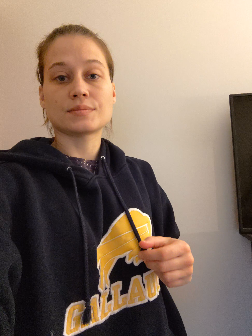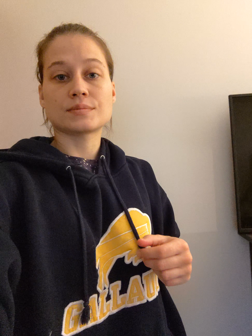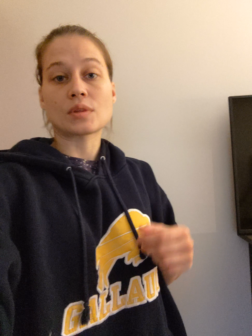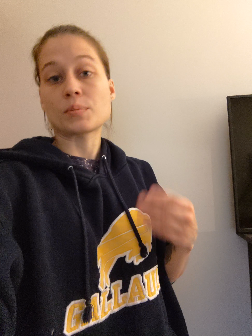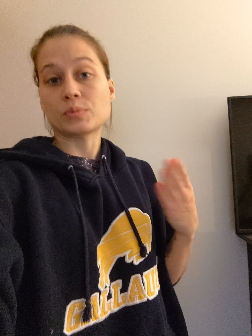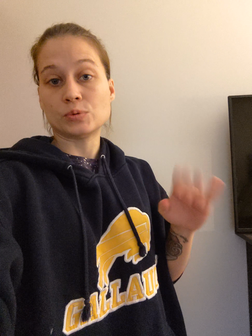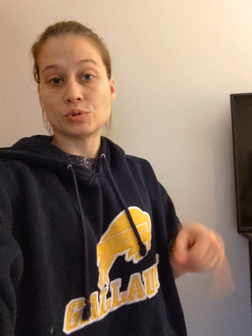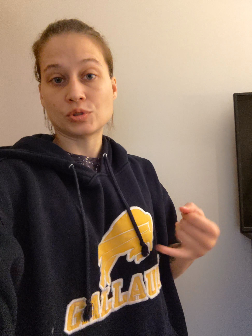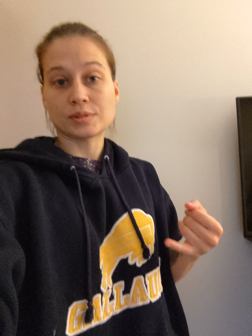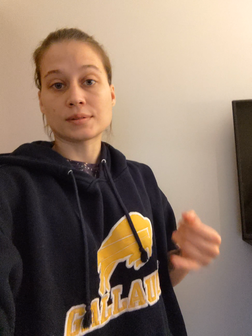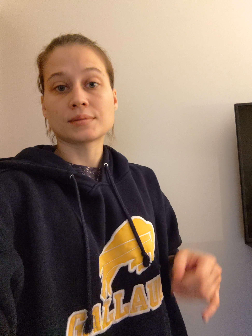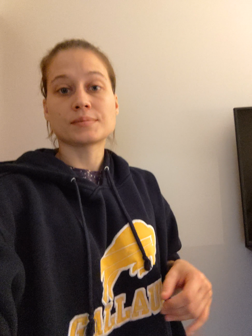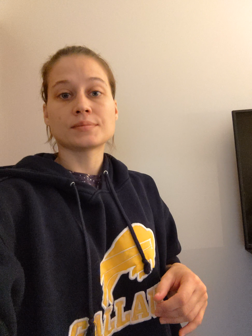jeans